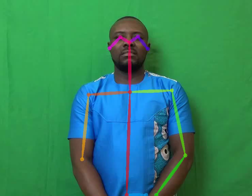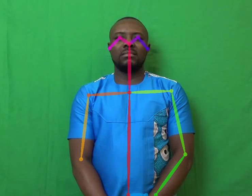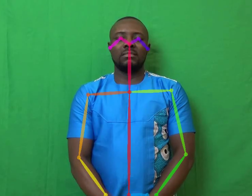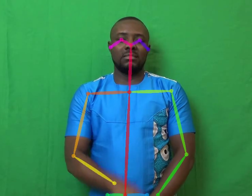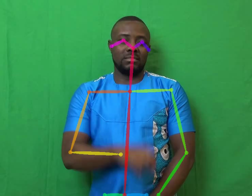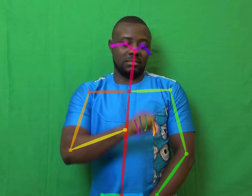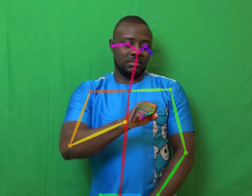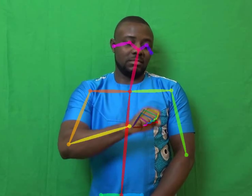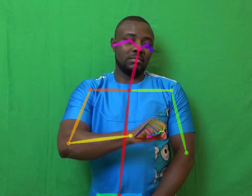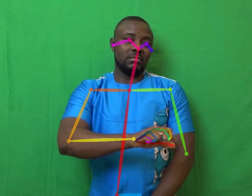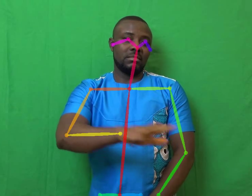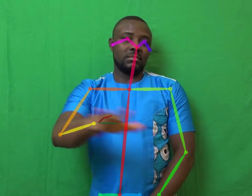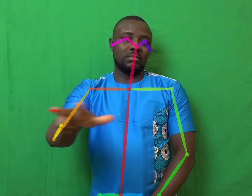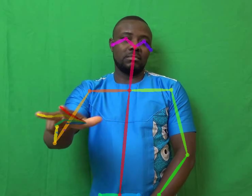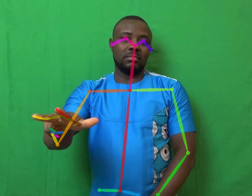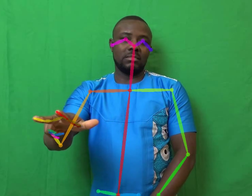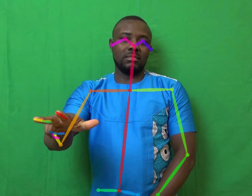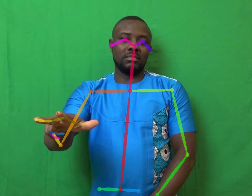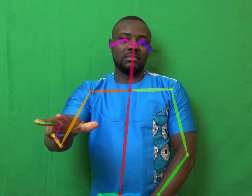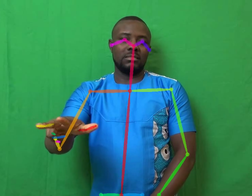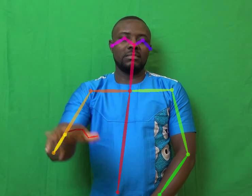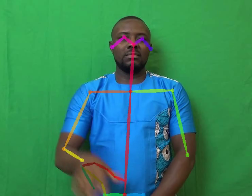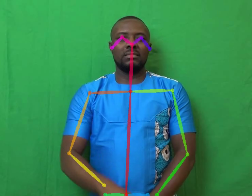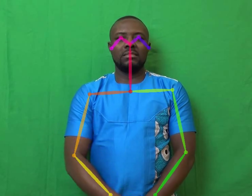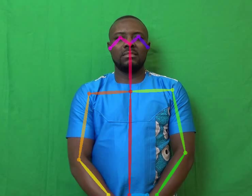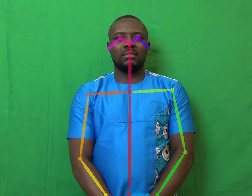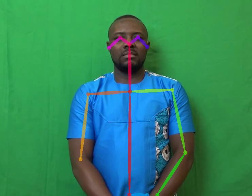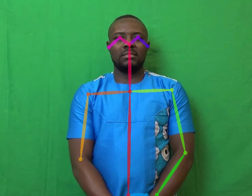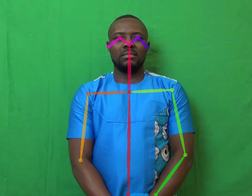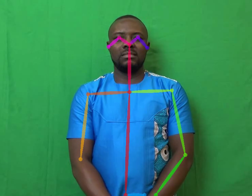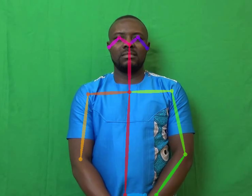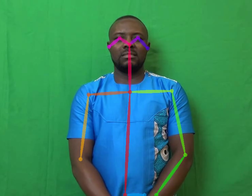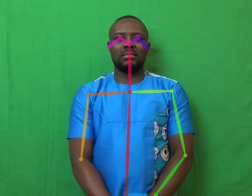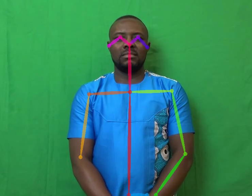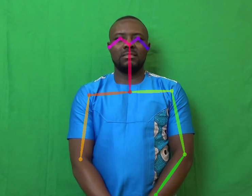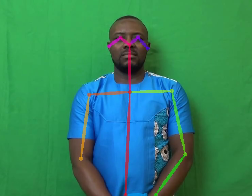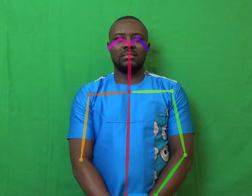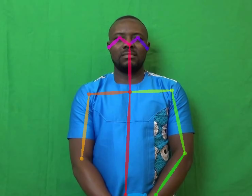Ebola